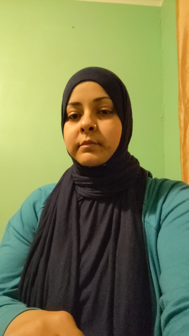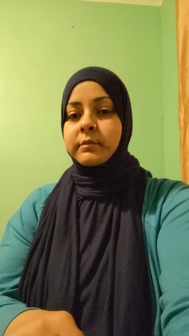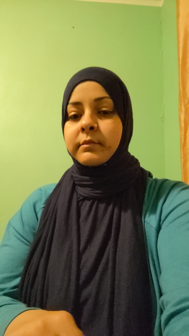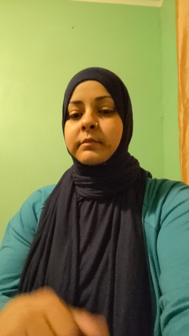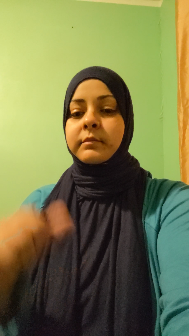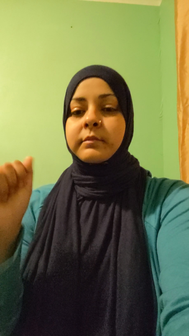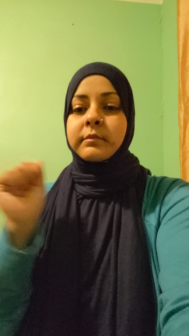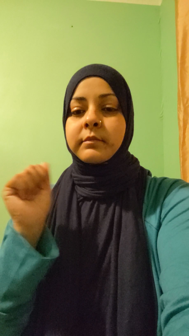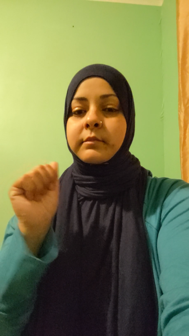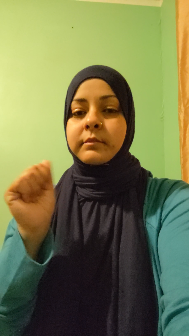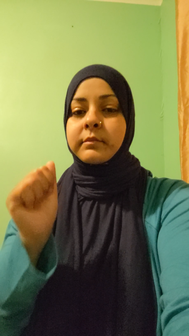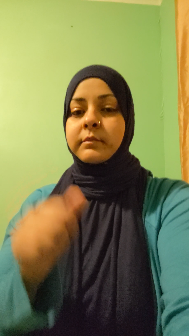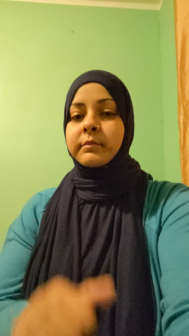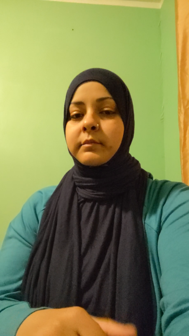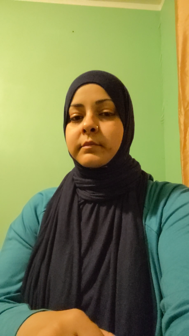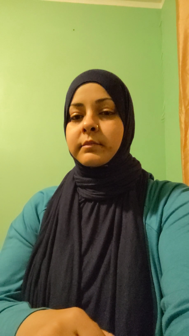cold